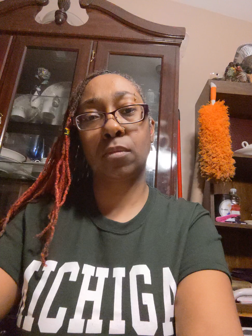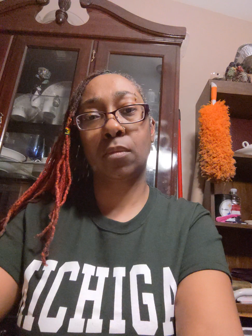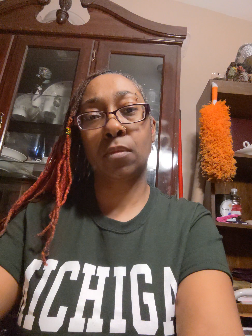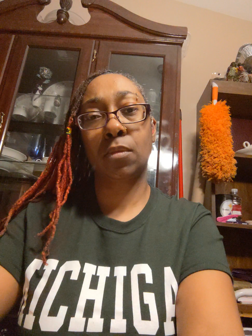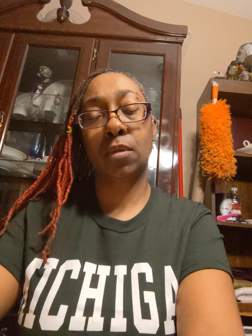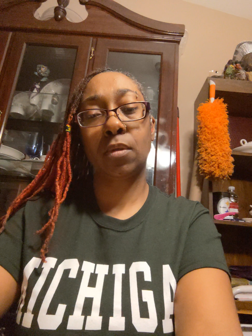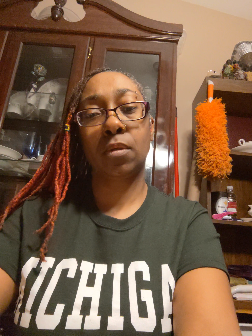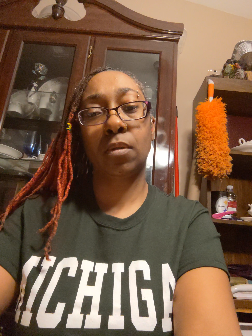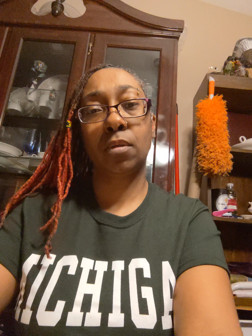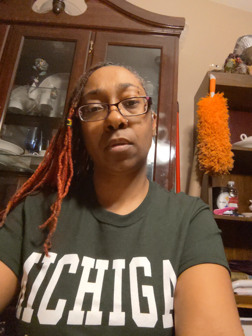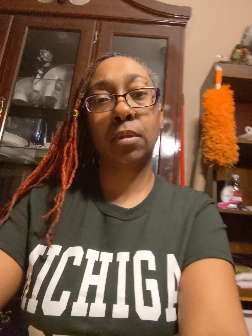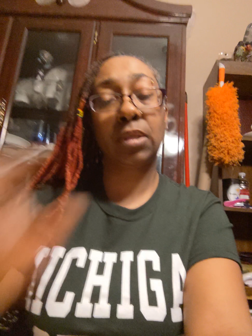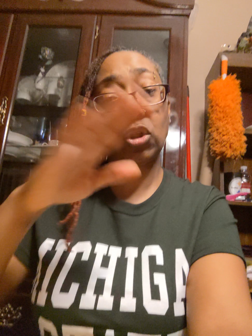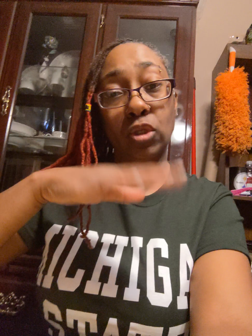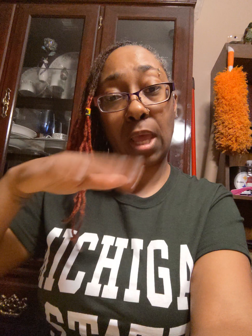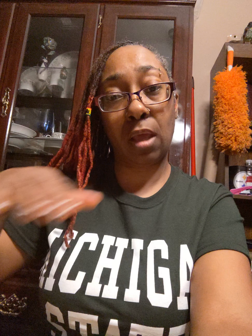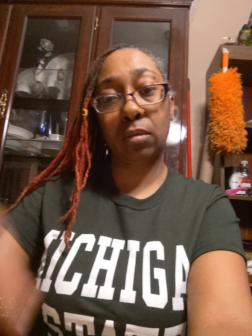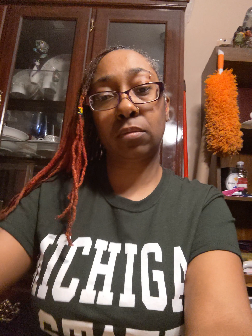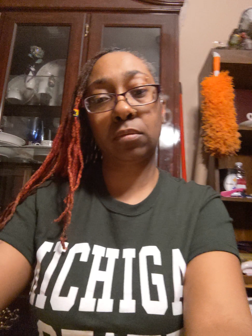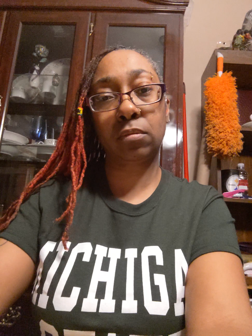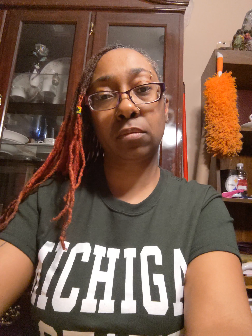child